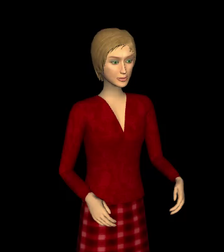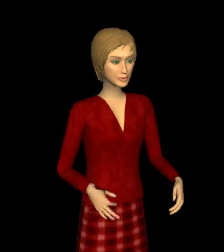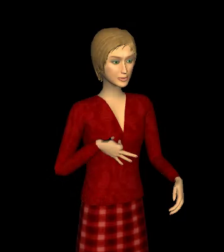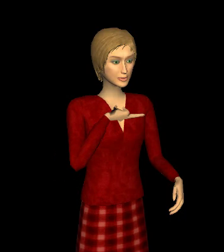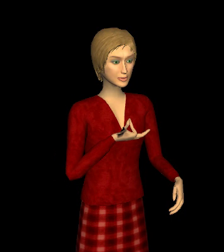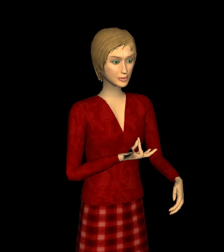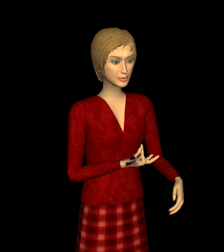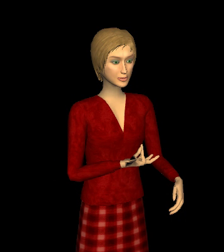ابن